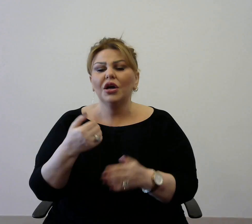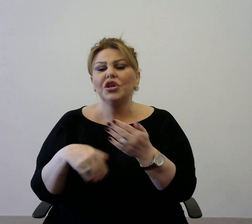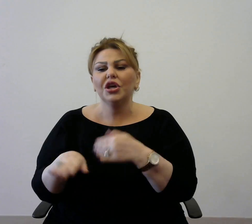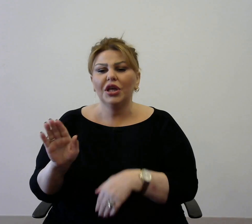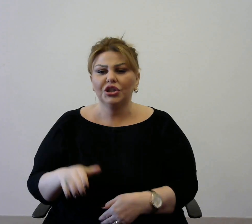gedə